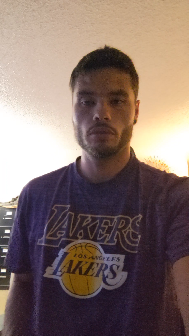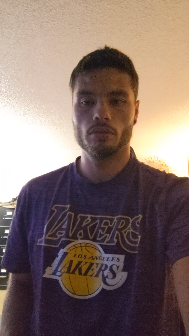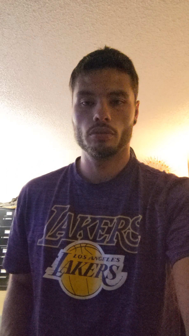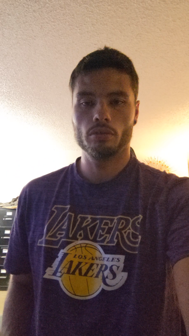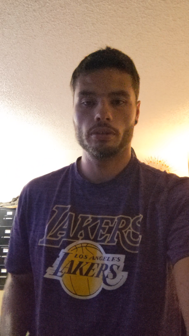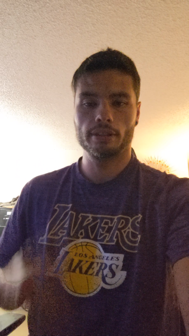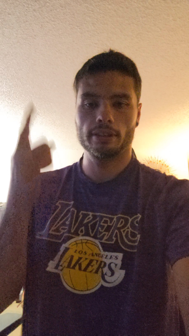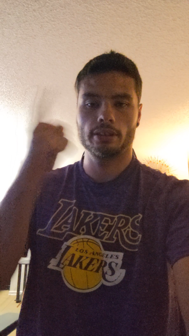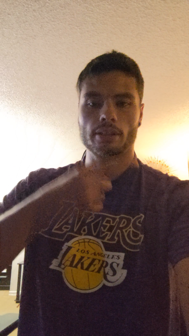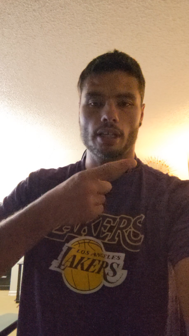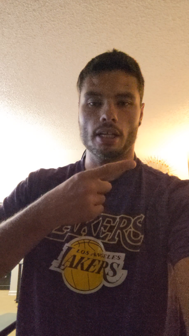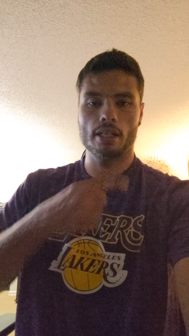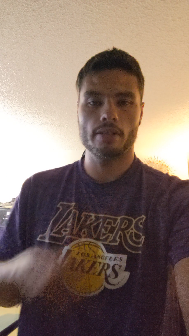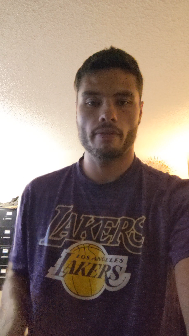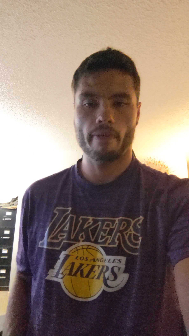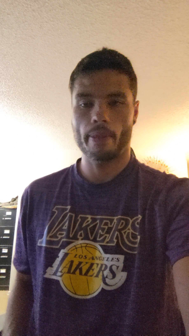day